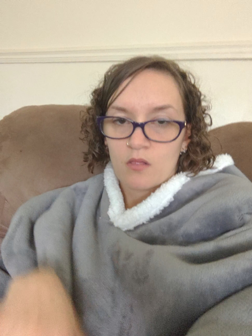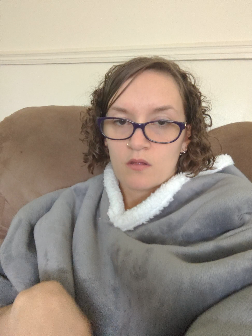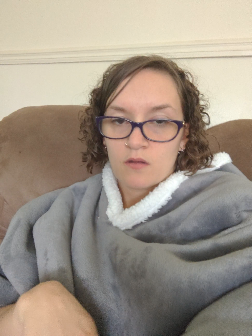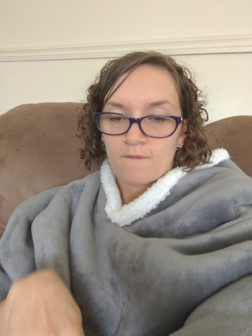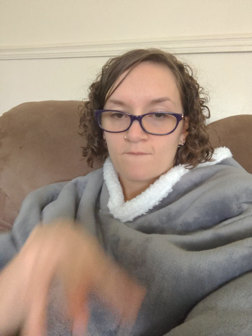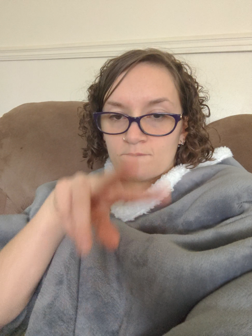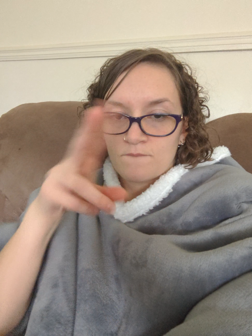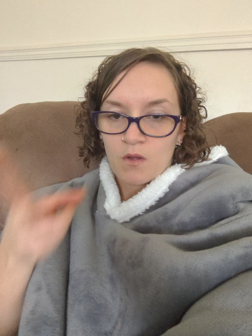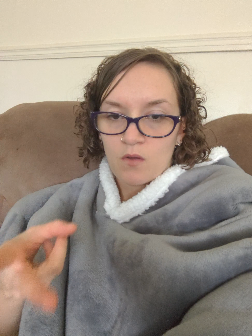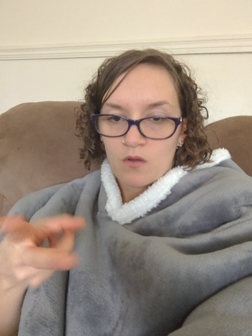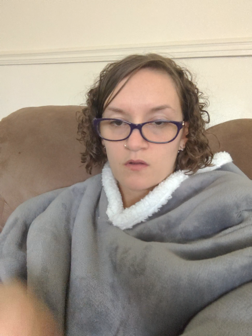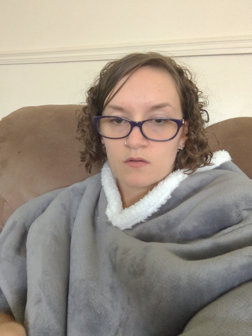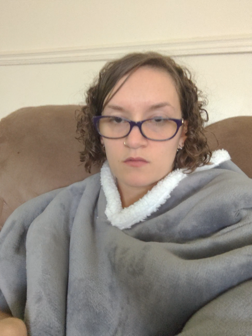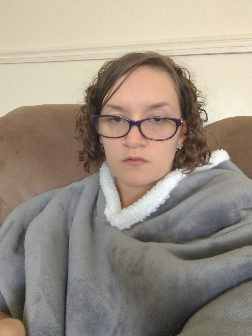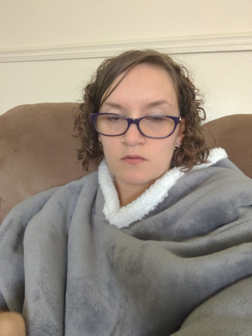fall